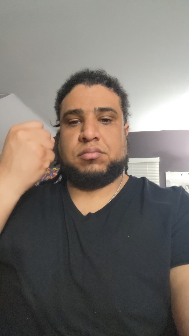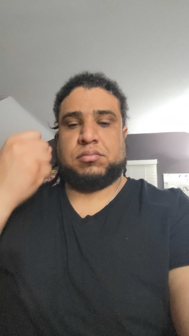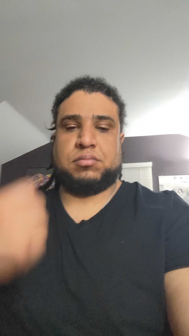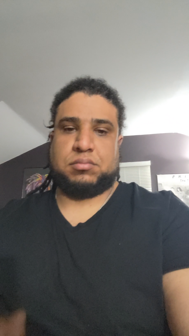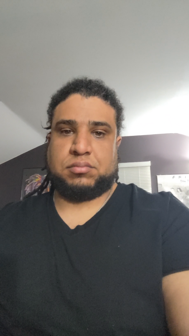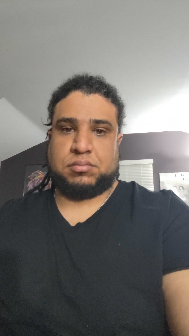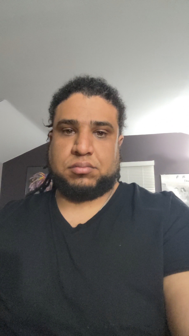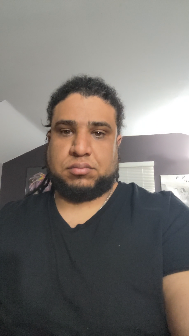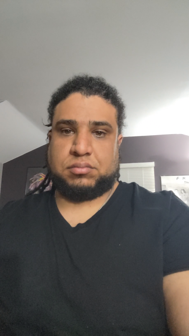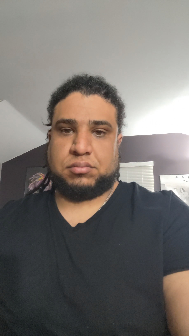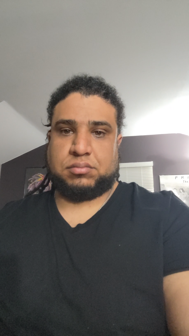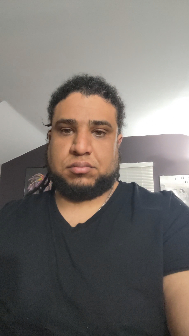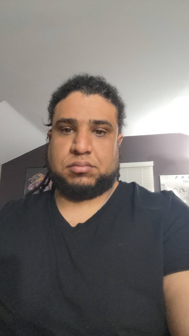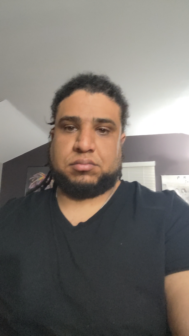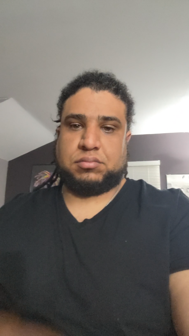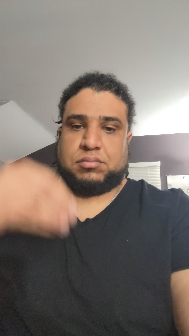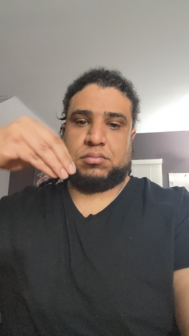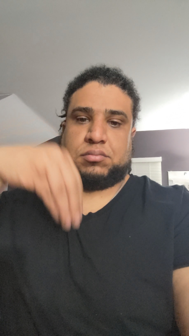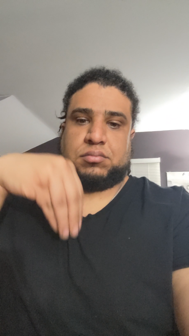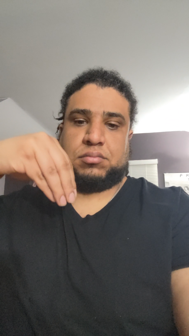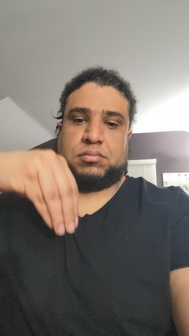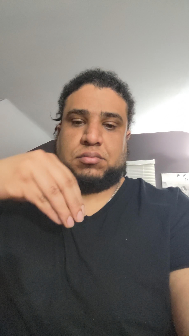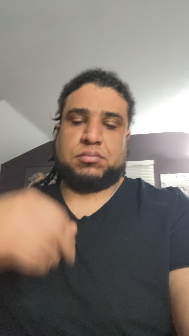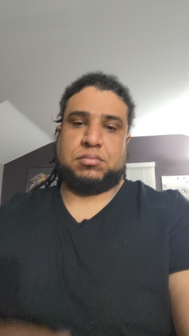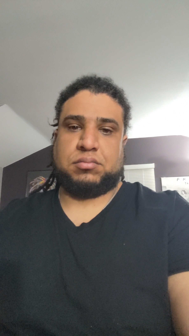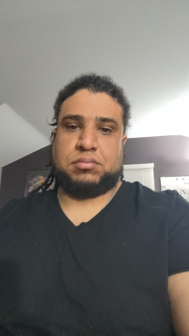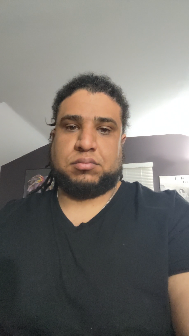inside